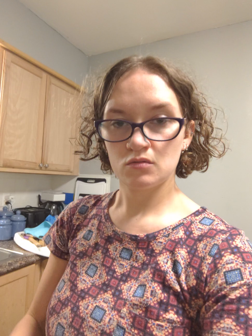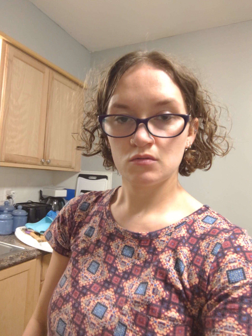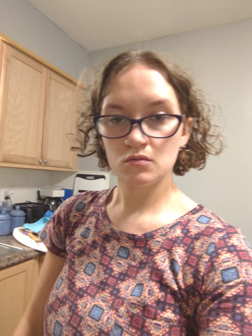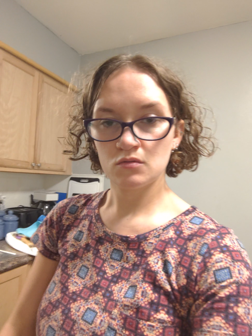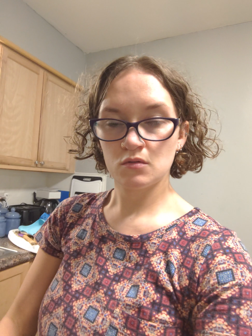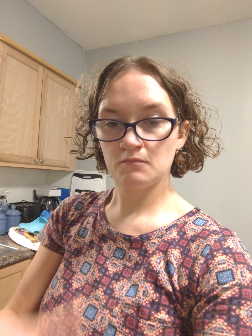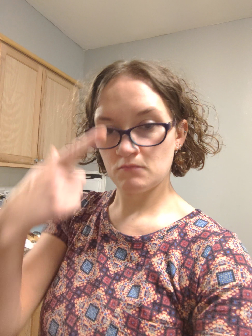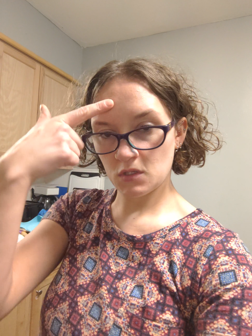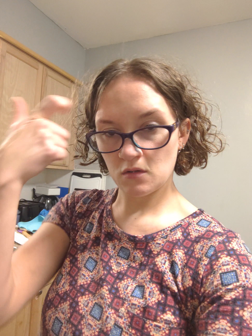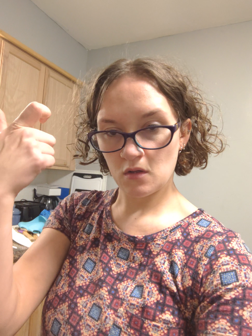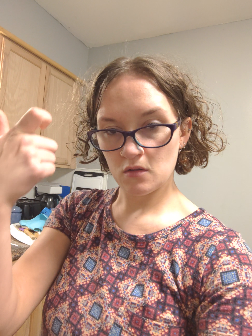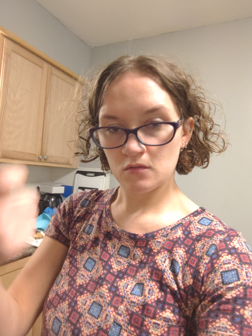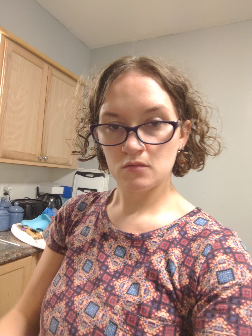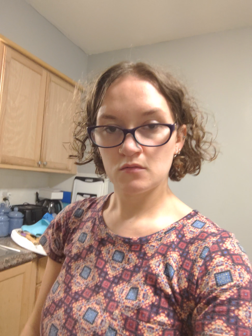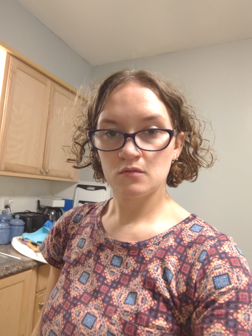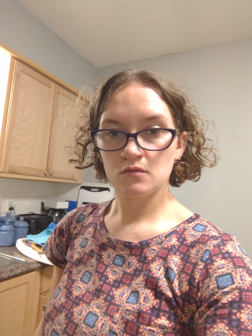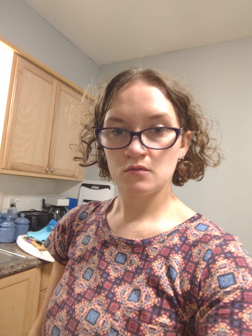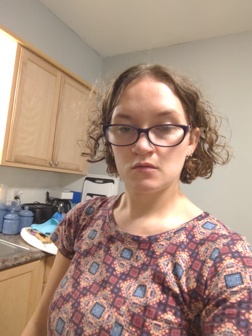because